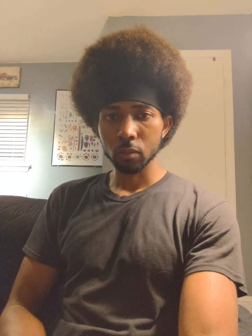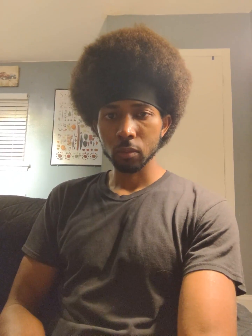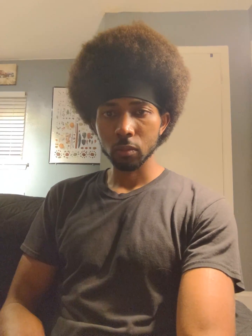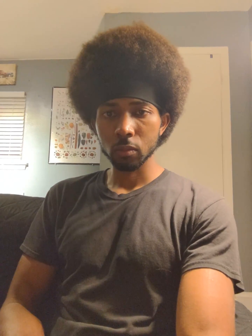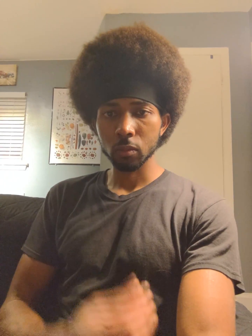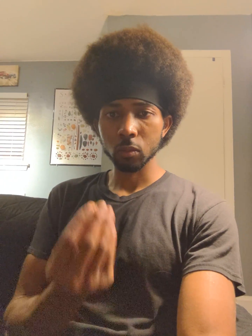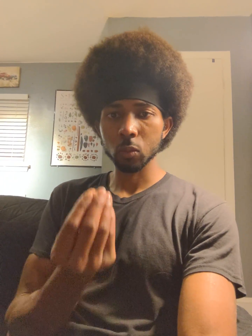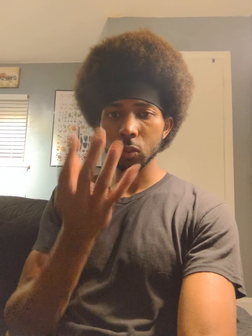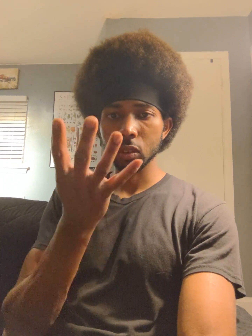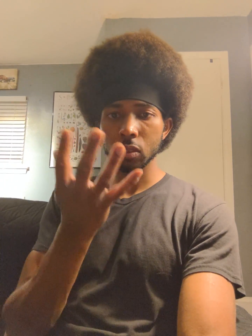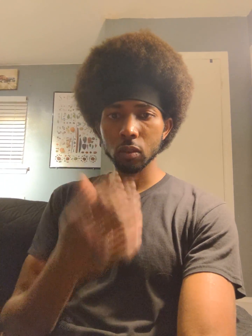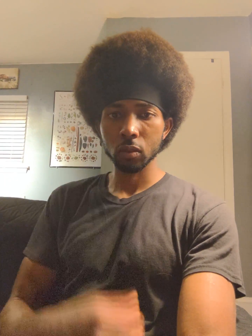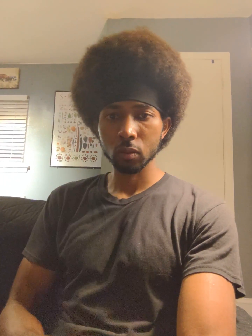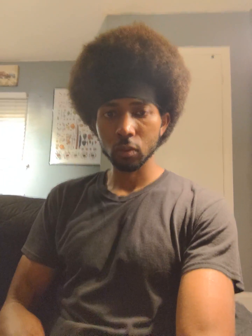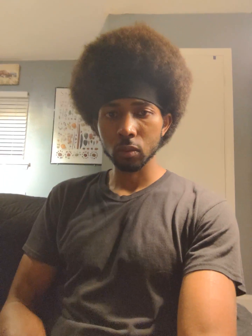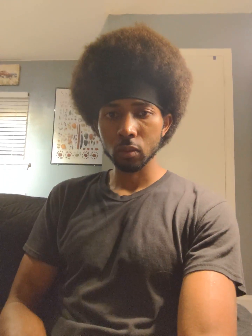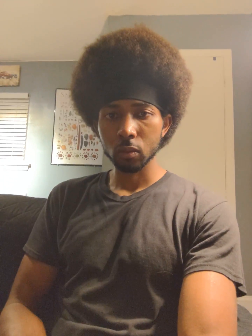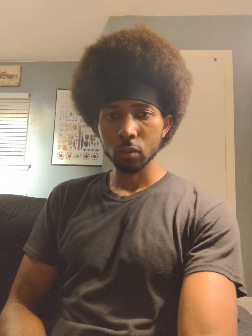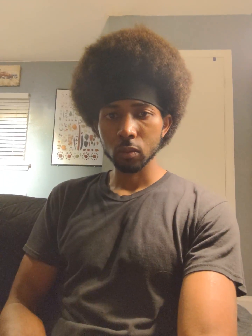plants